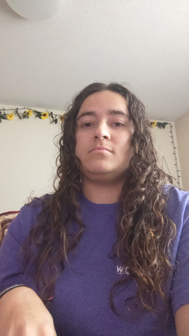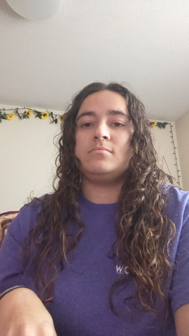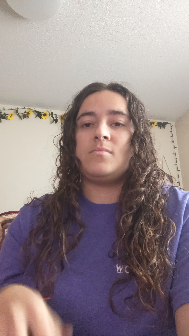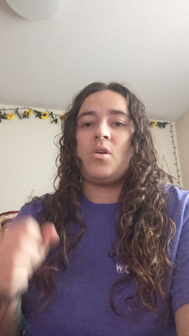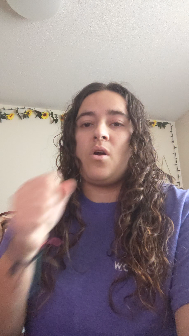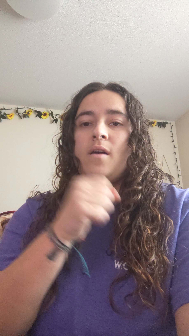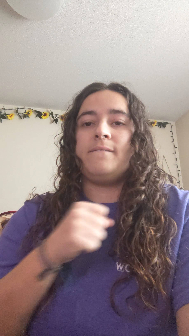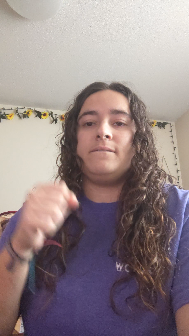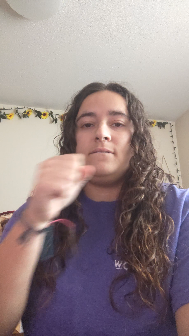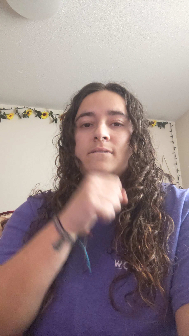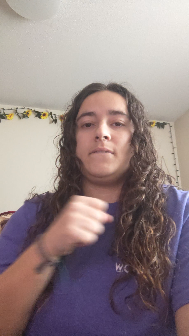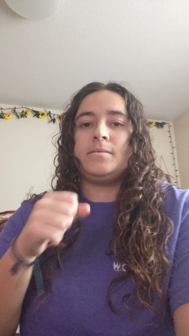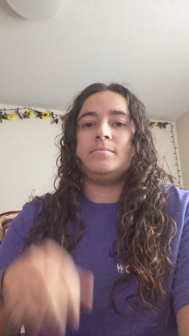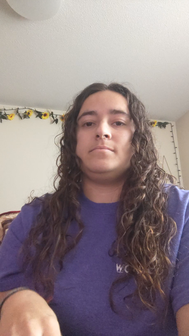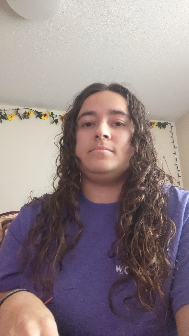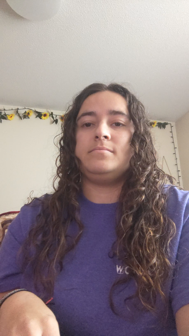coffee